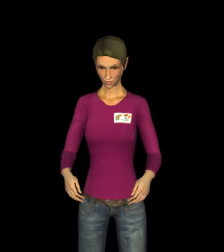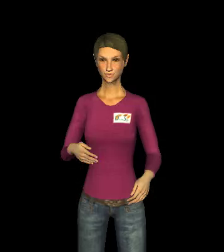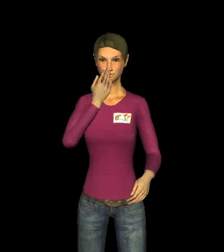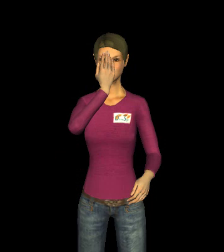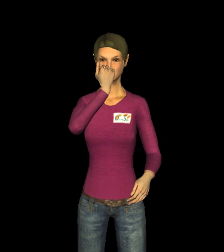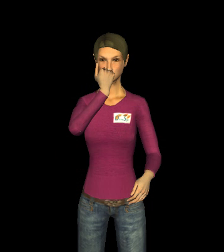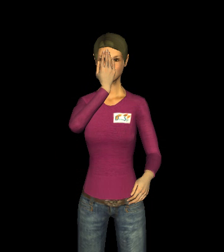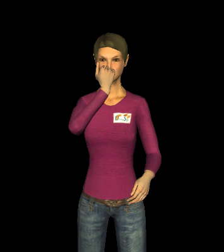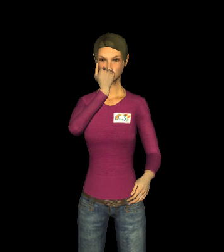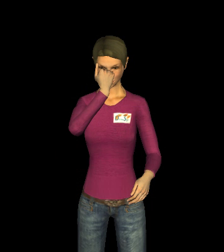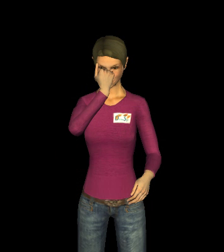فبراير